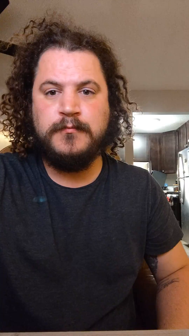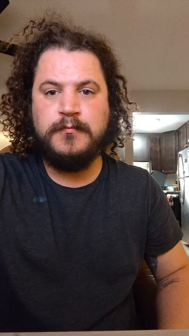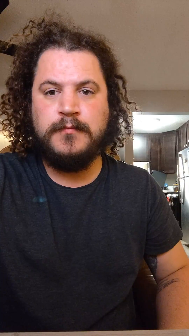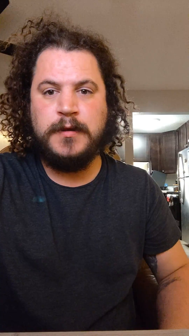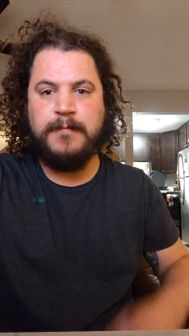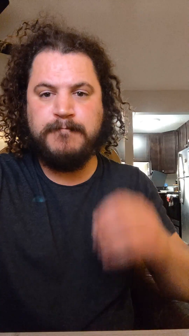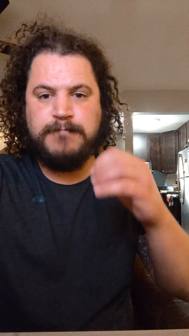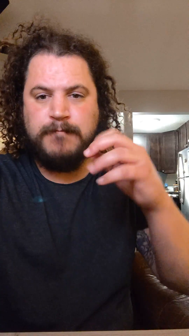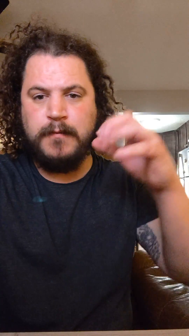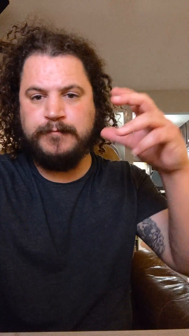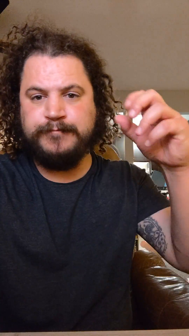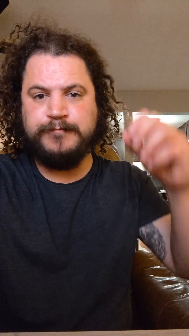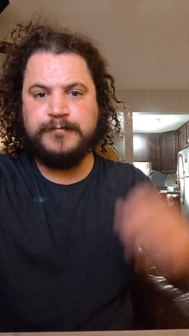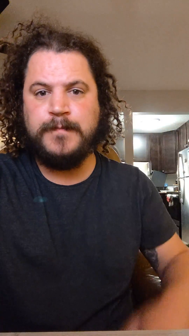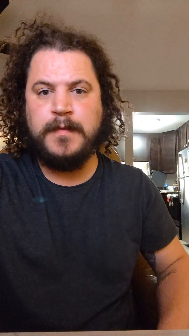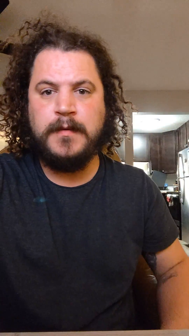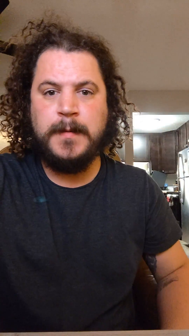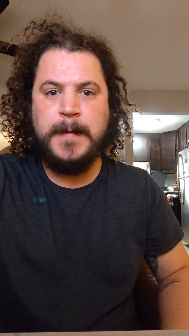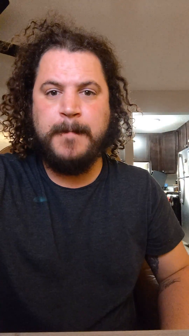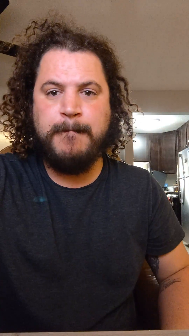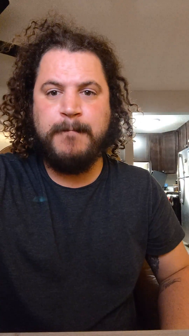bubbles